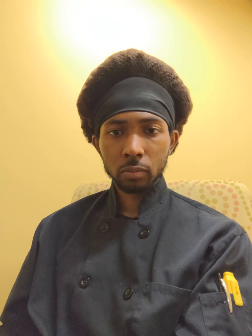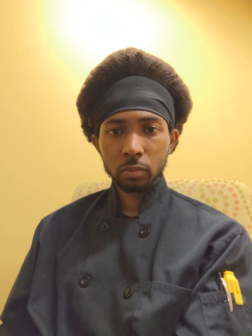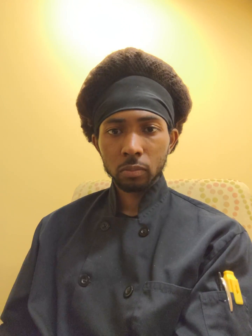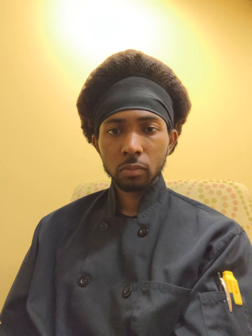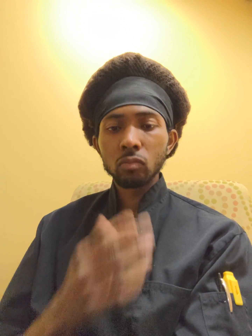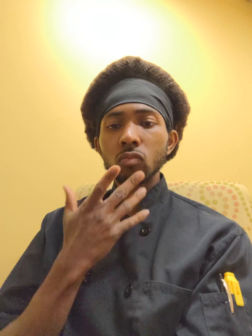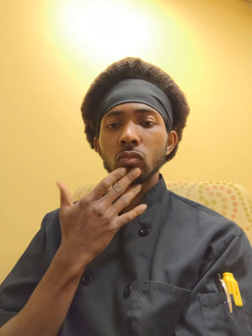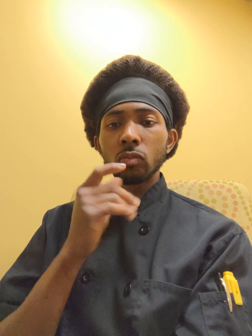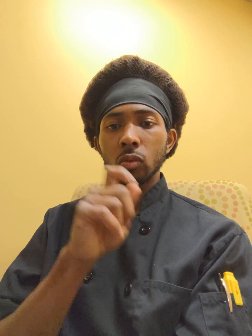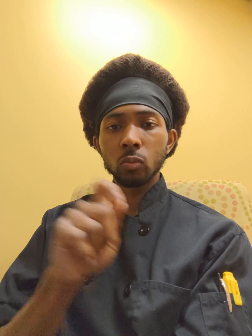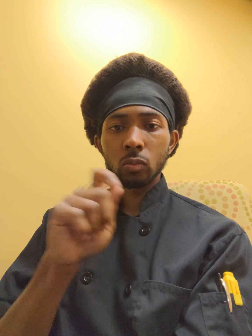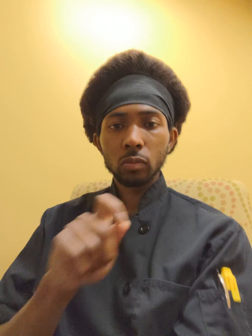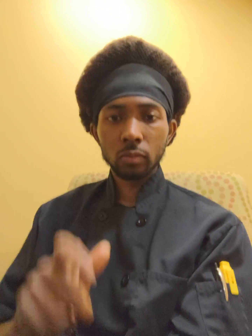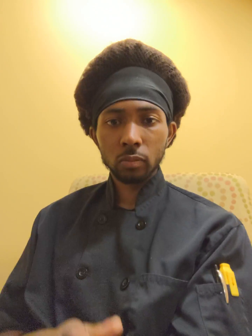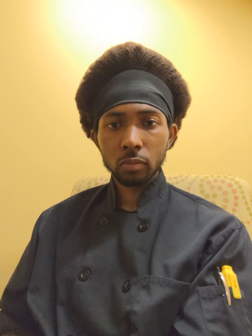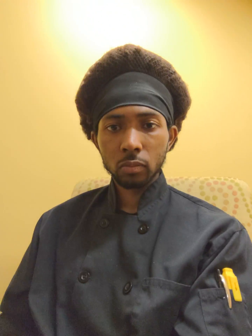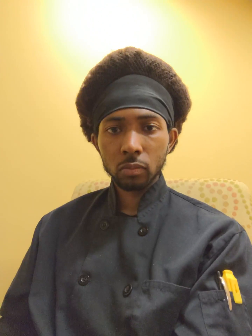crayon